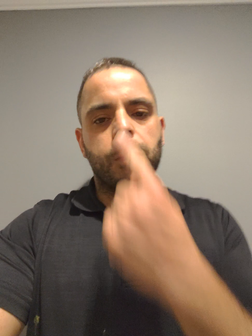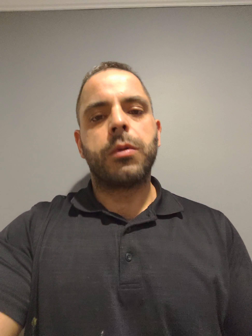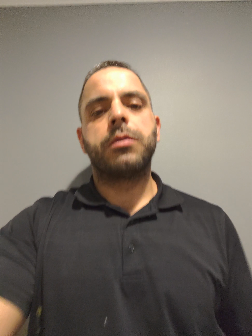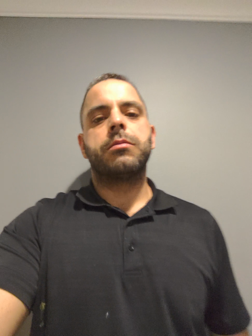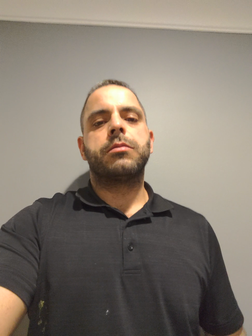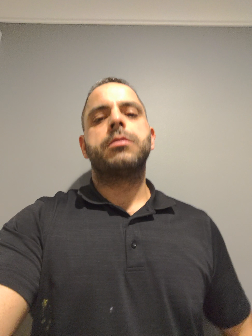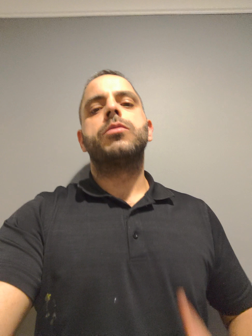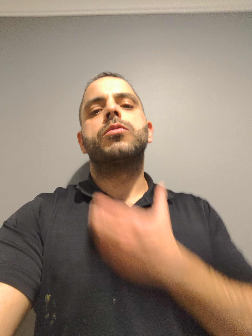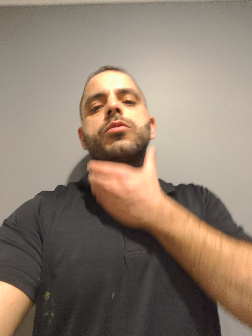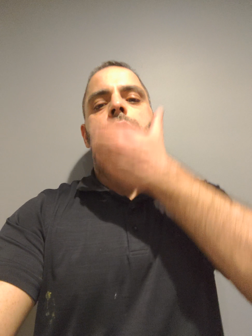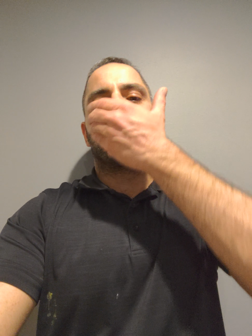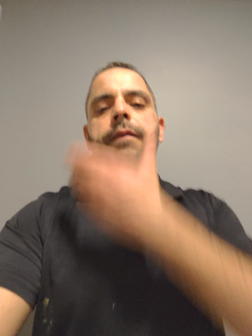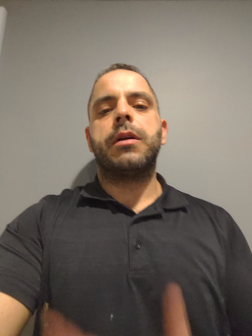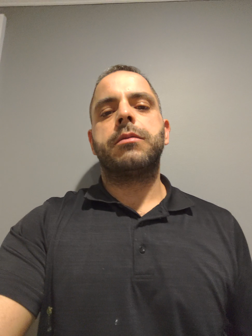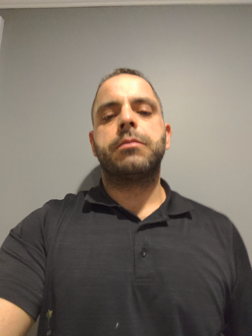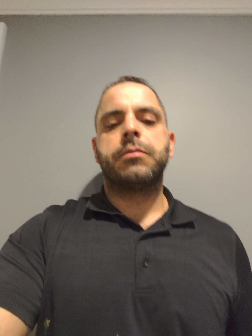giraffe